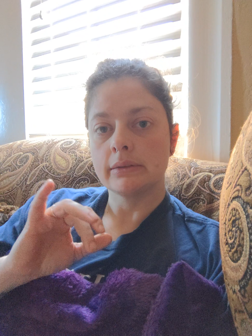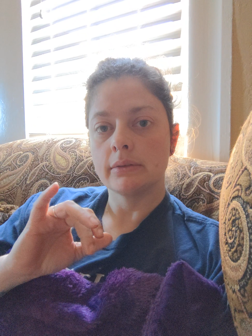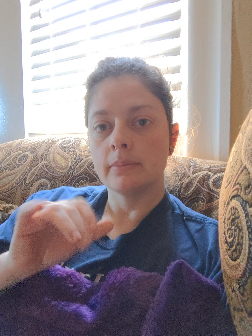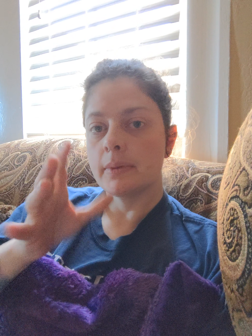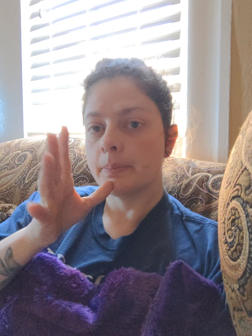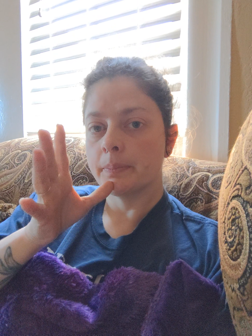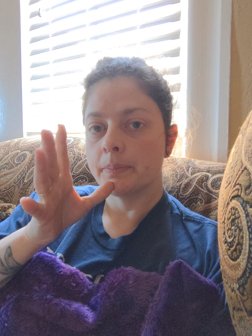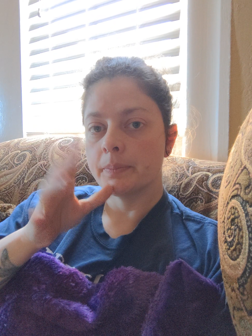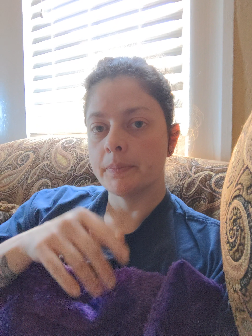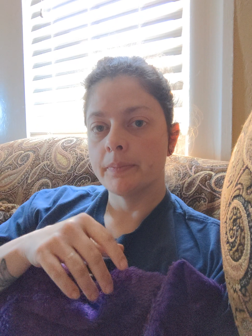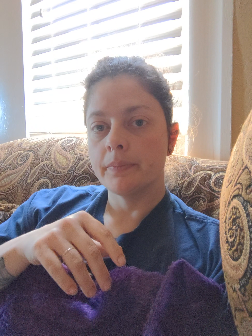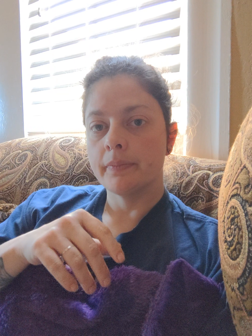mom